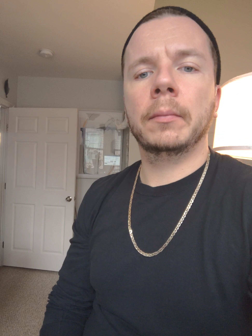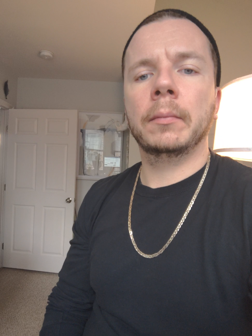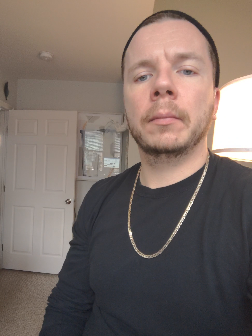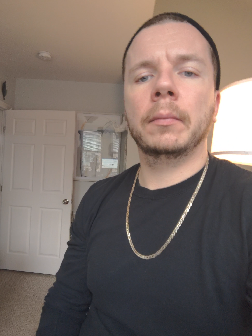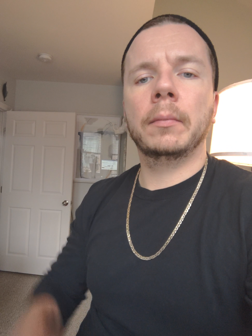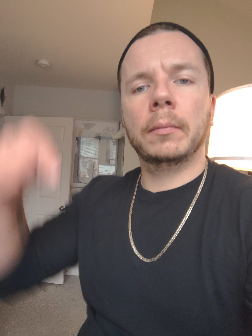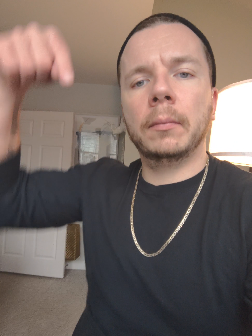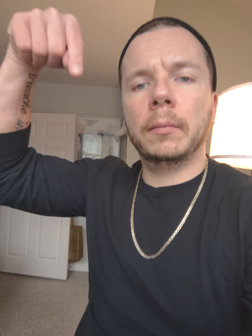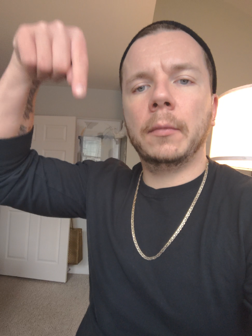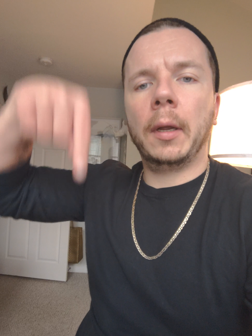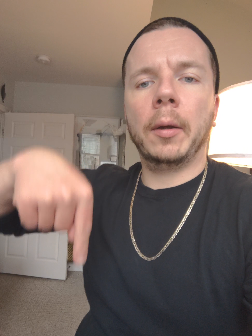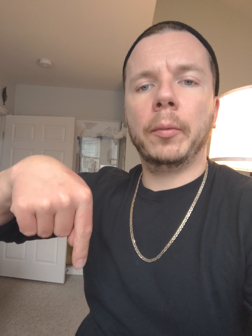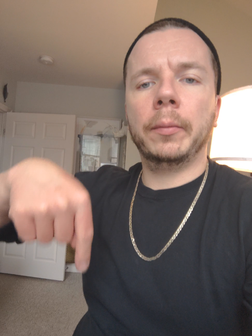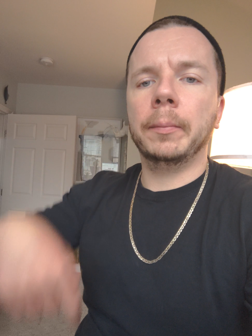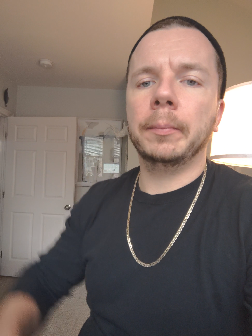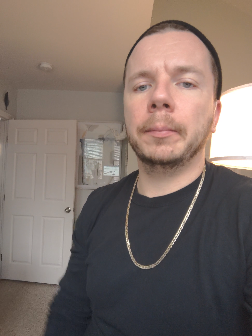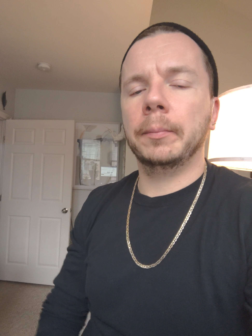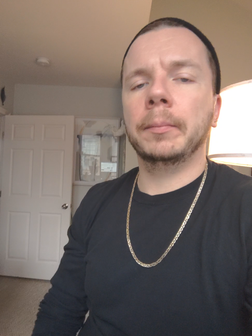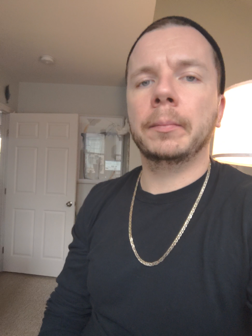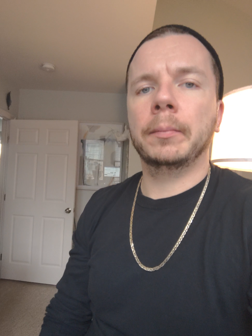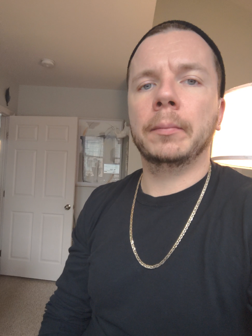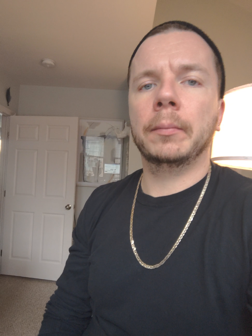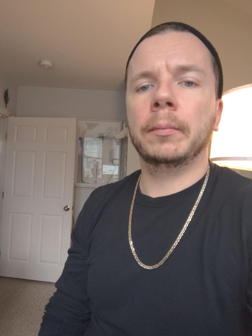down